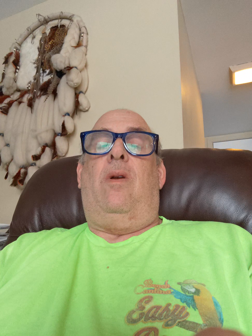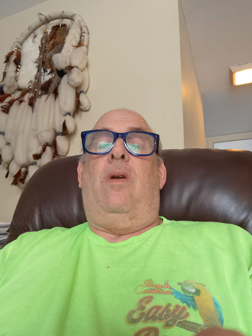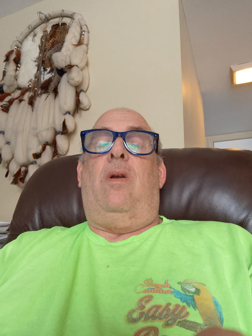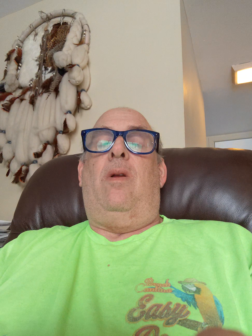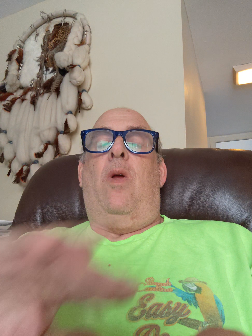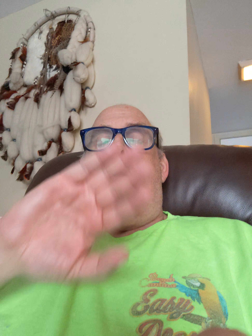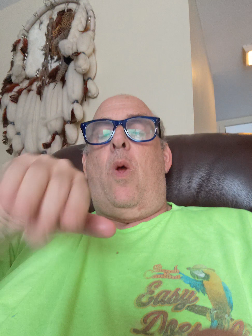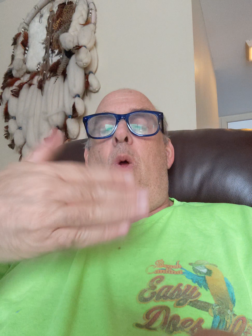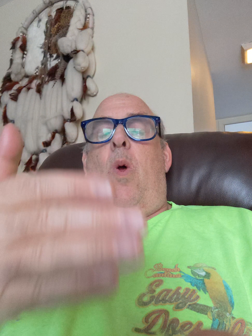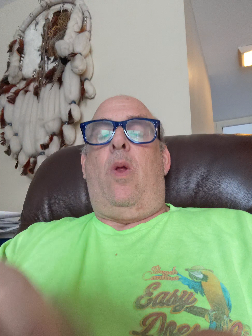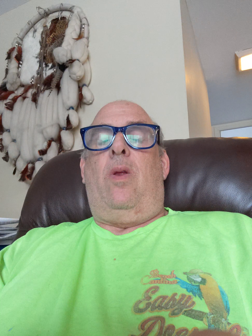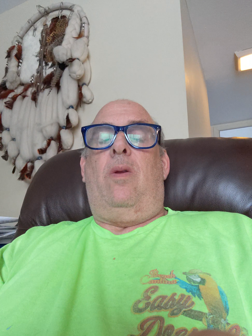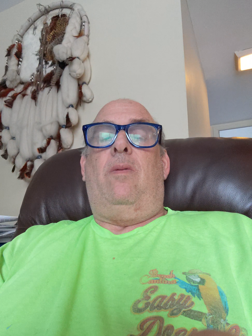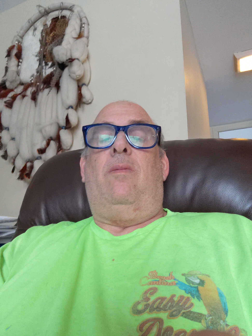all